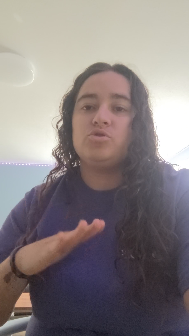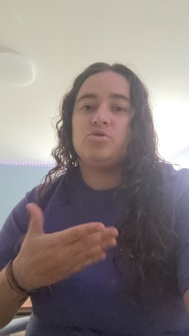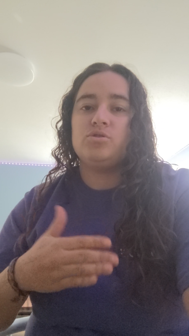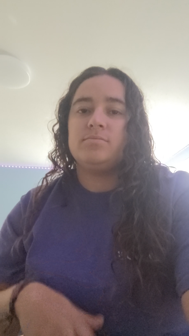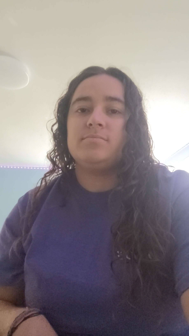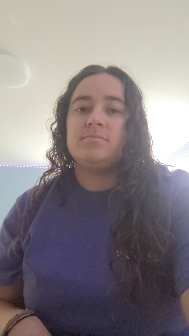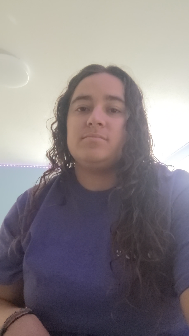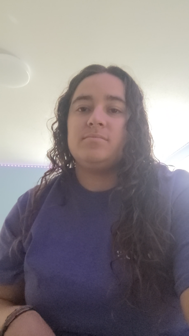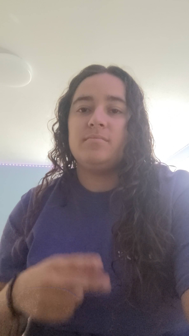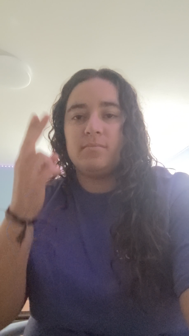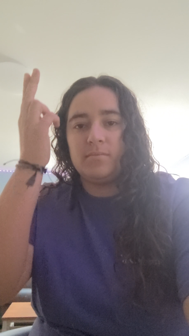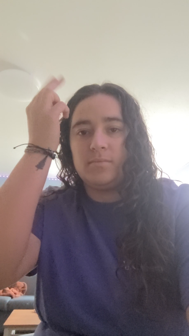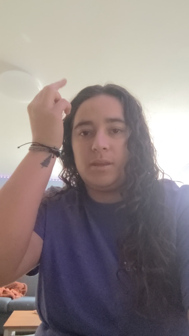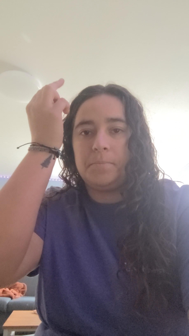rabbit